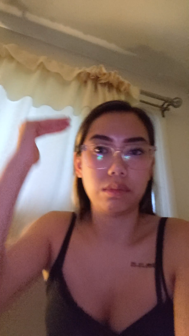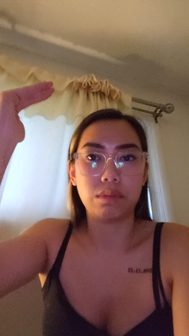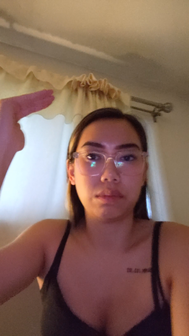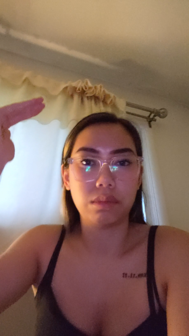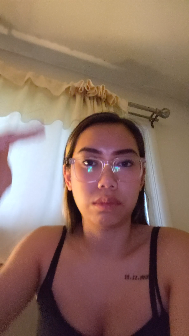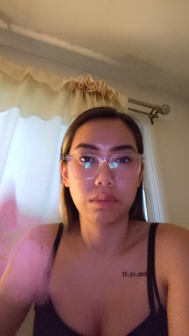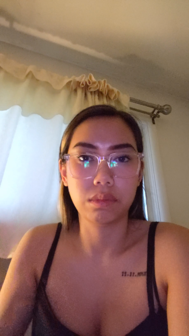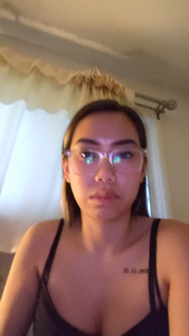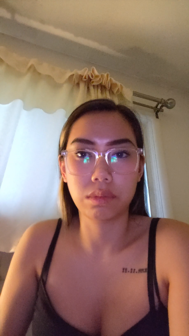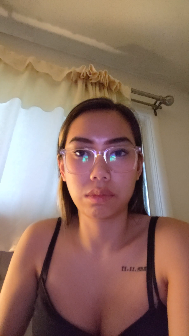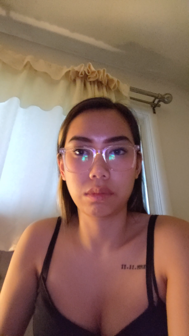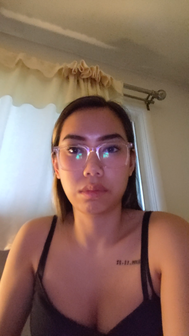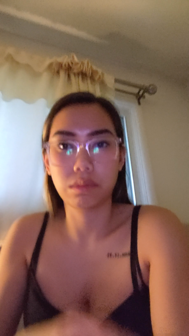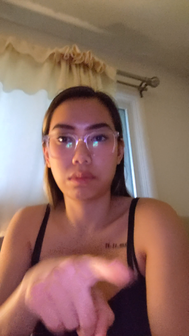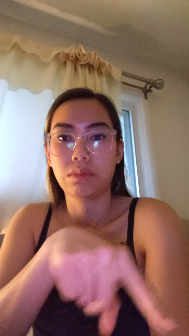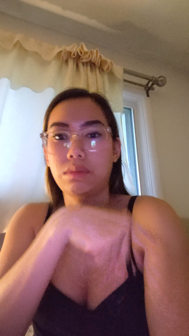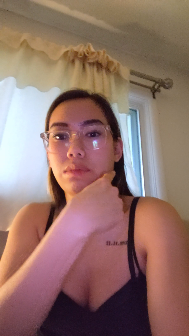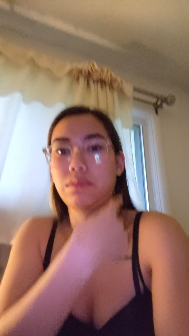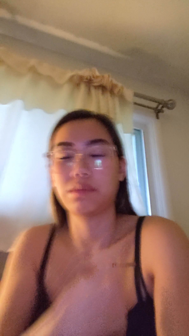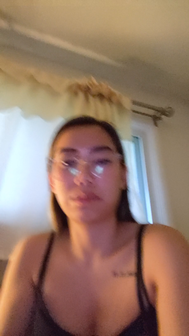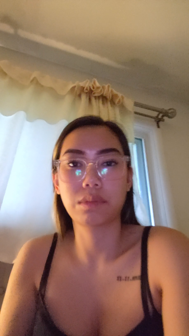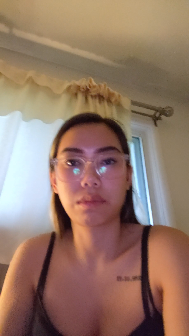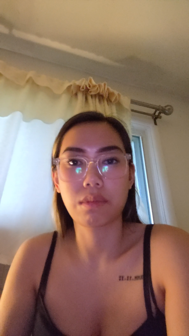long